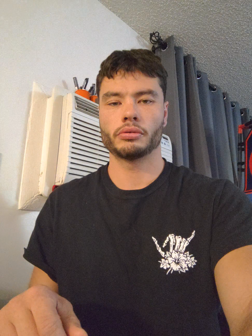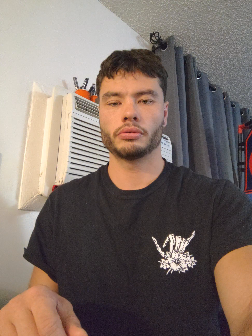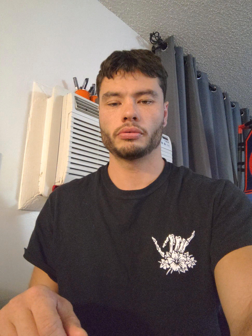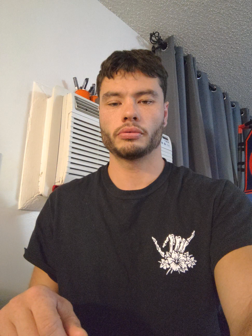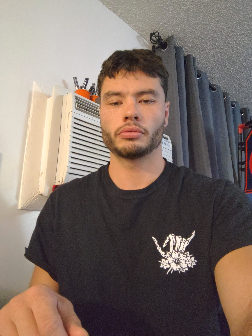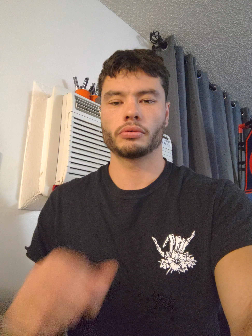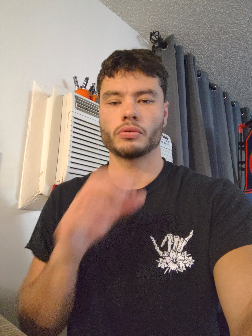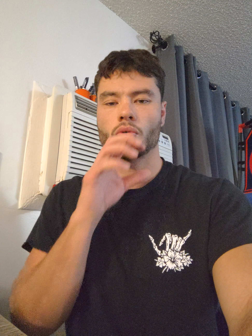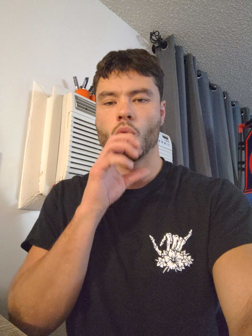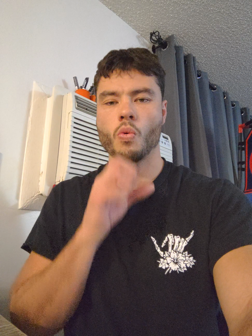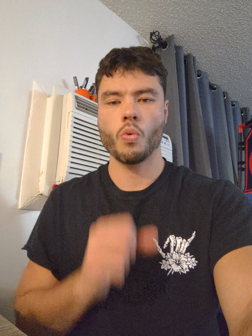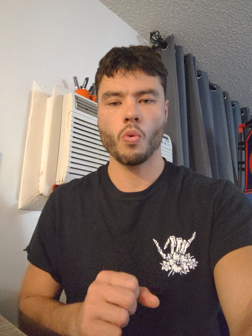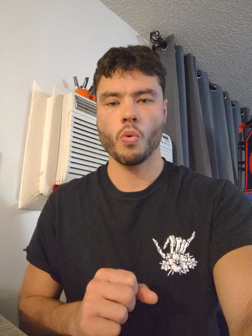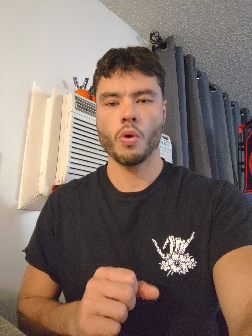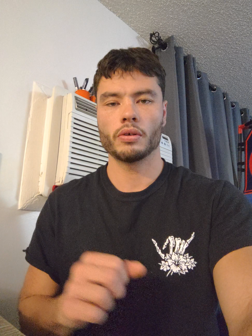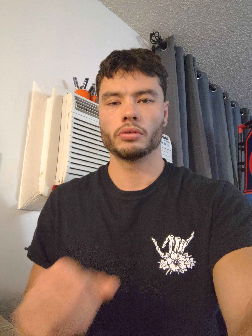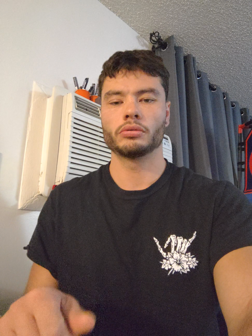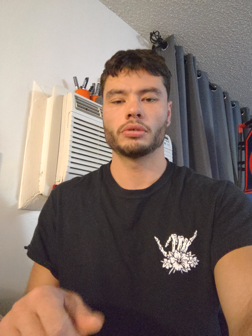old